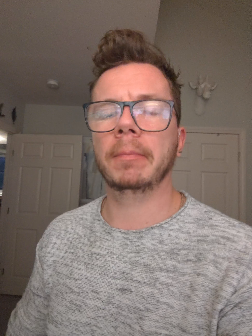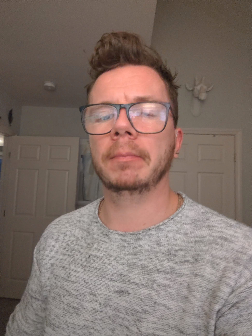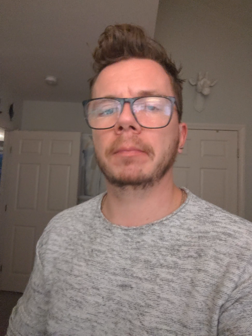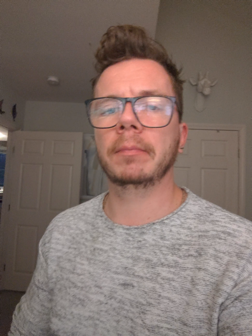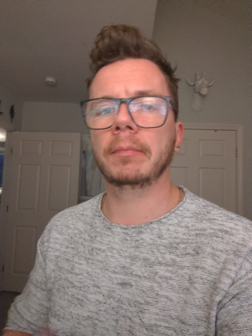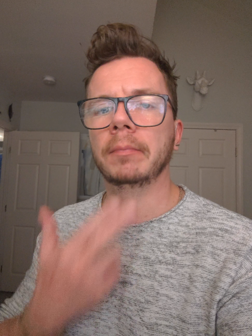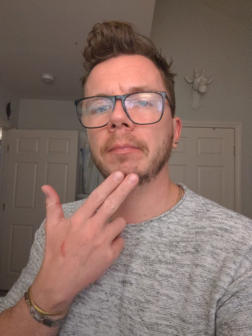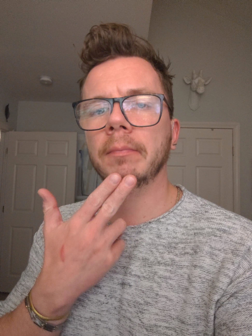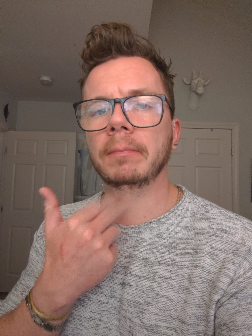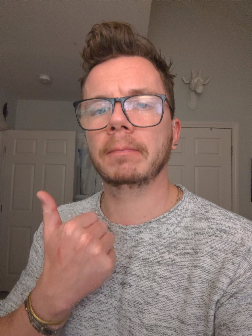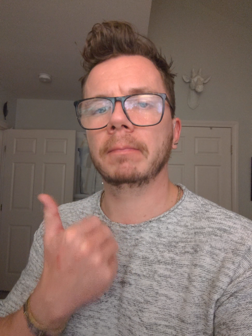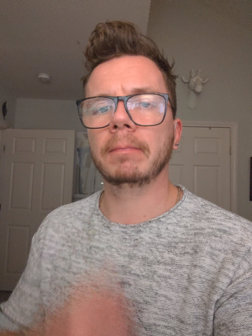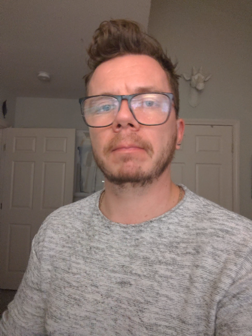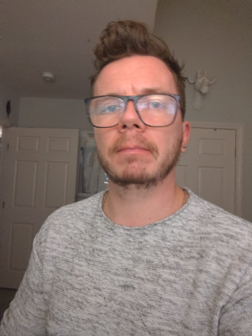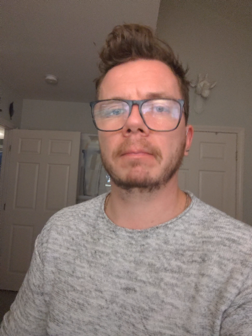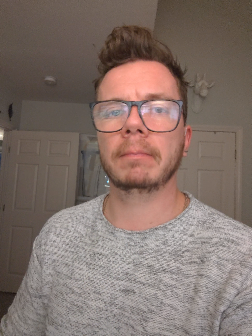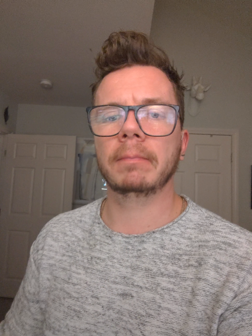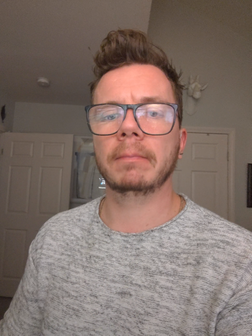cute